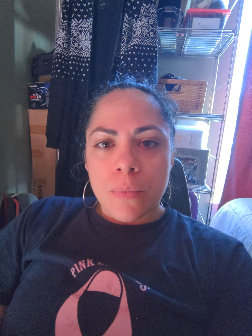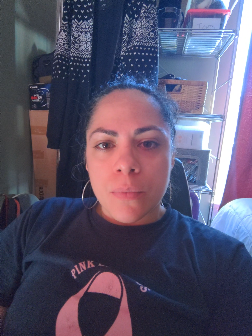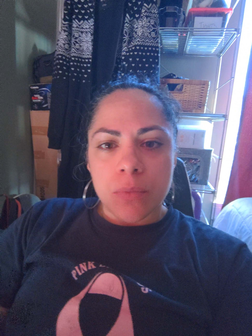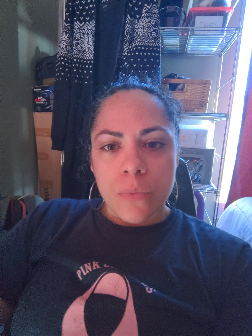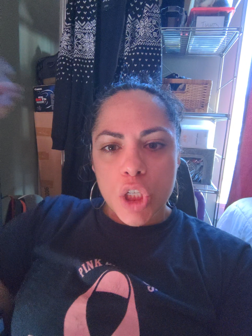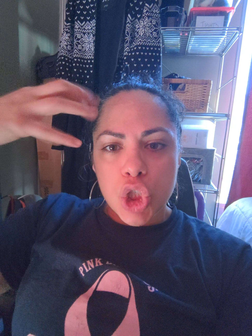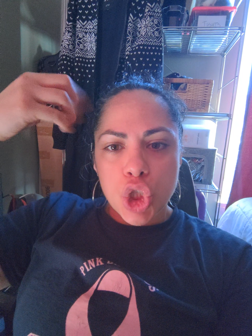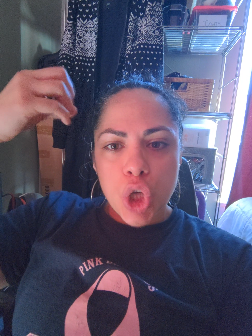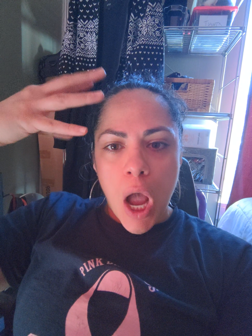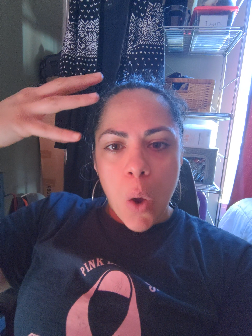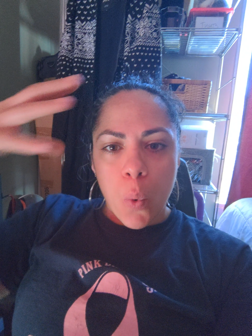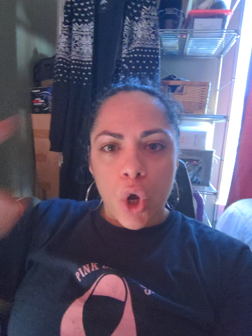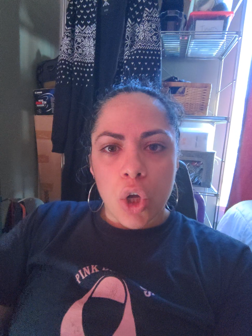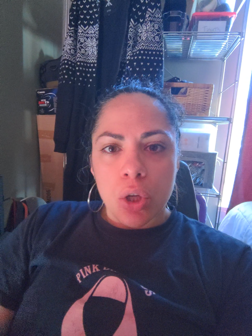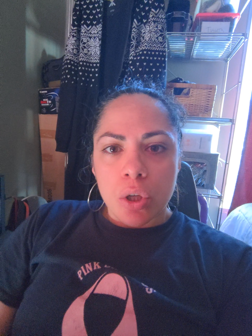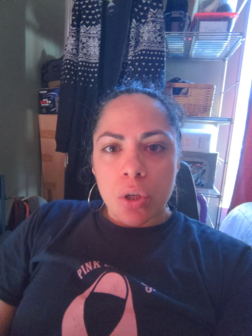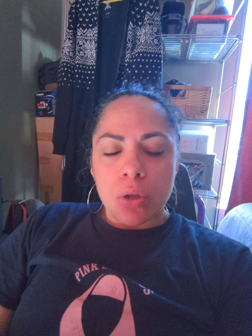shower